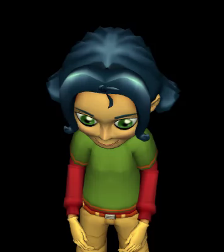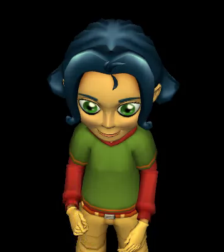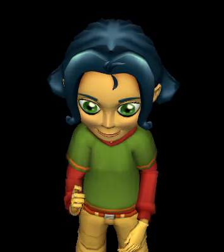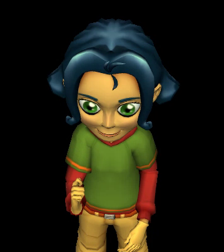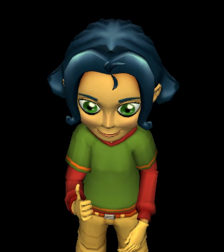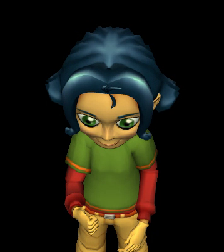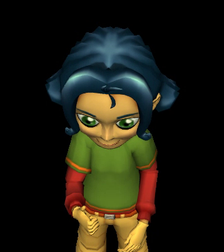تقريبا